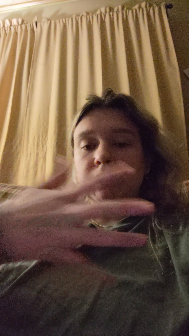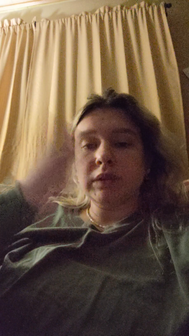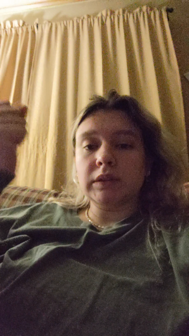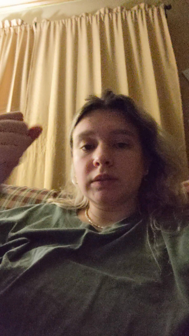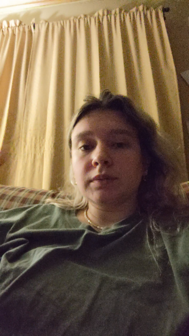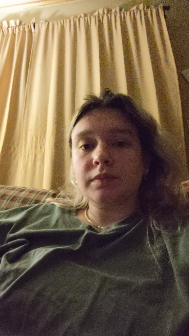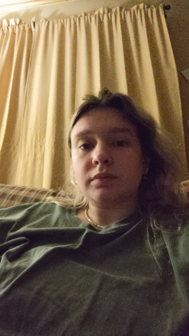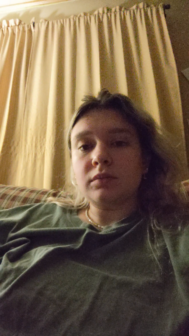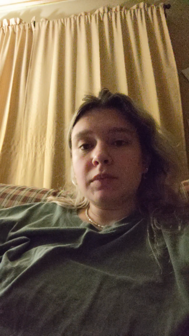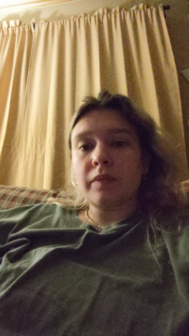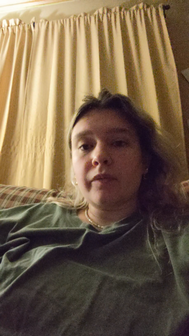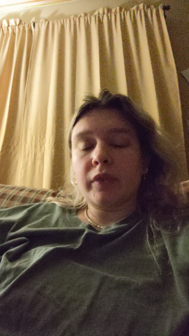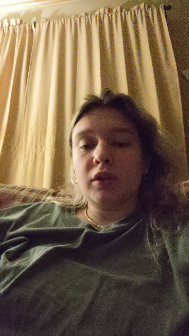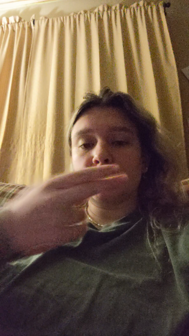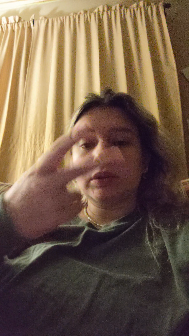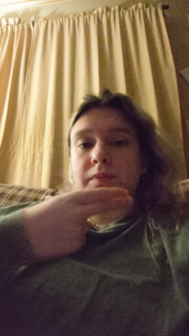sheep